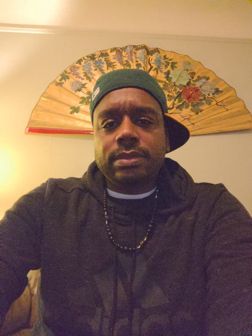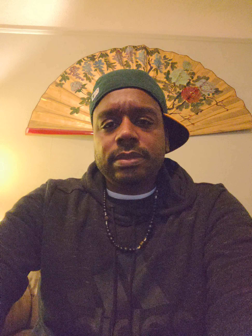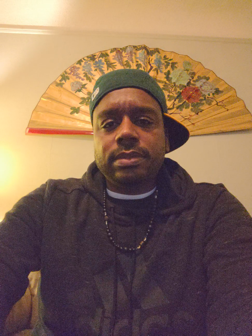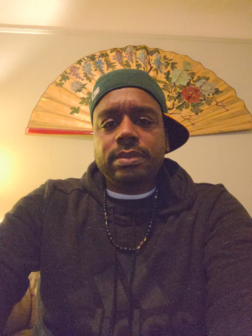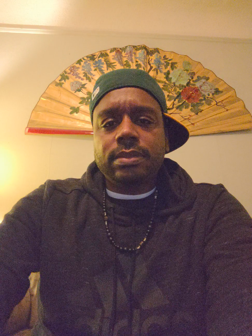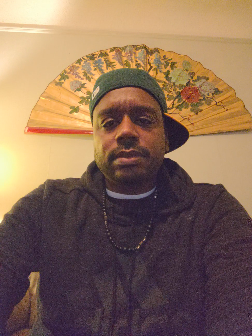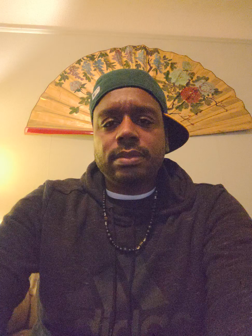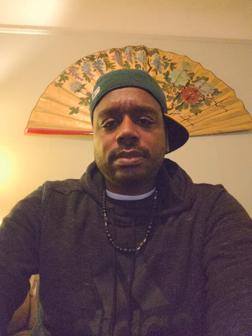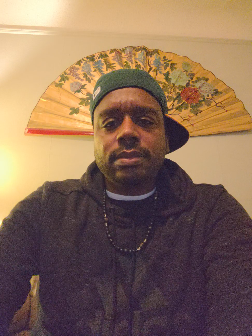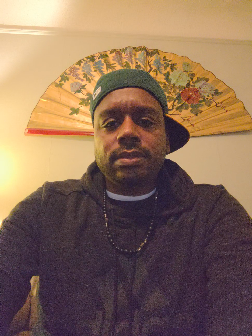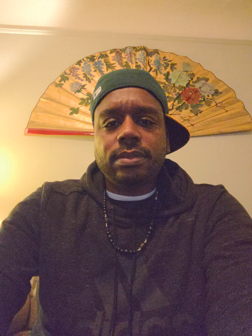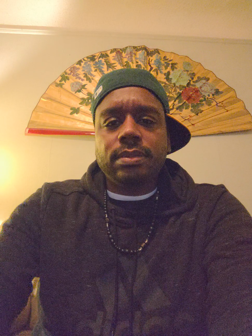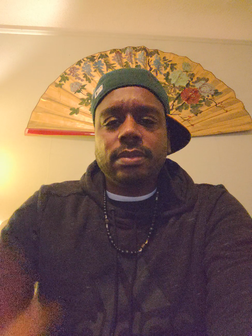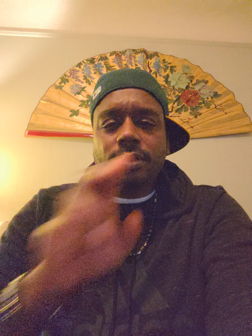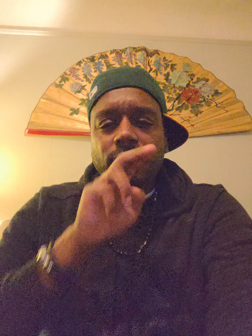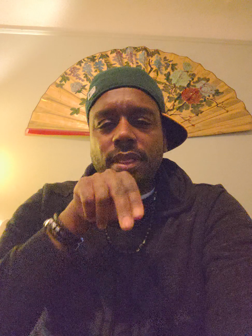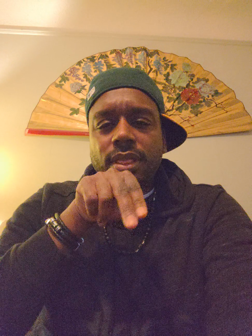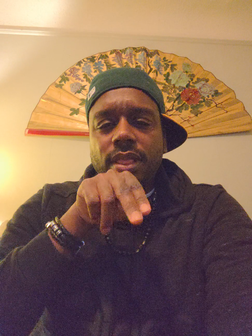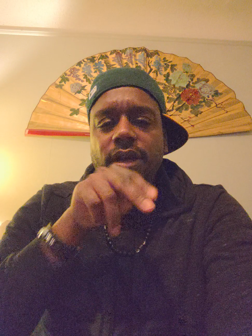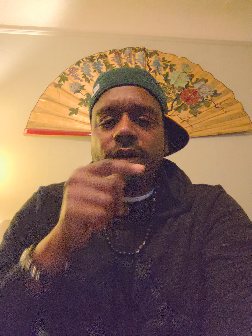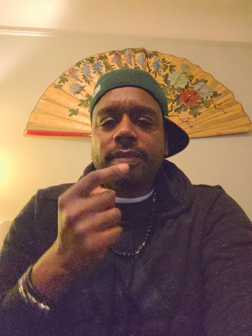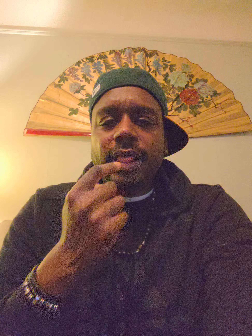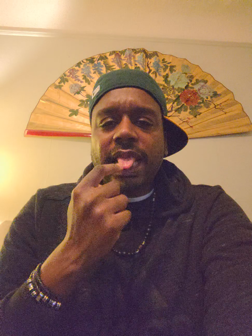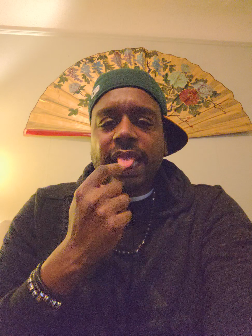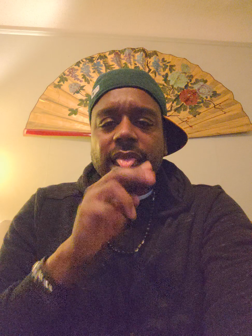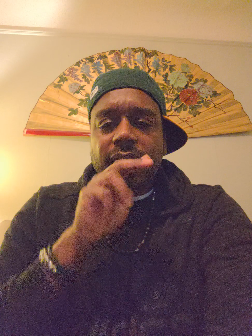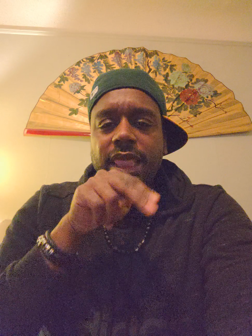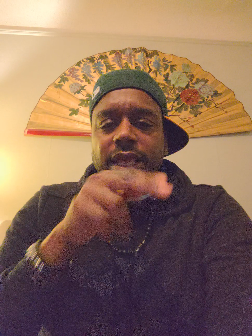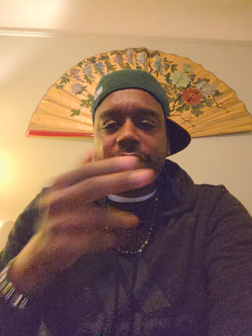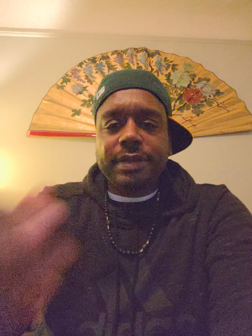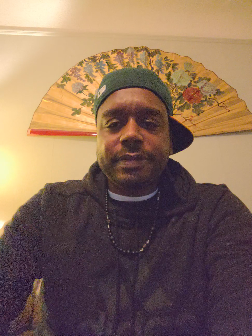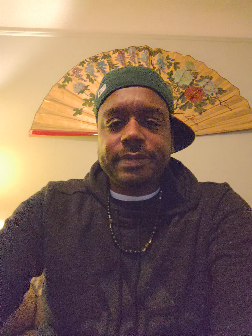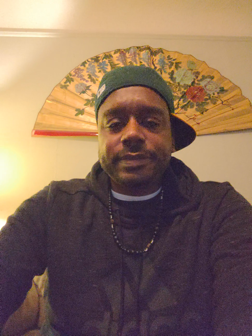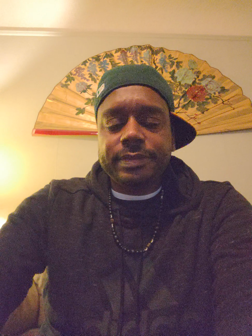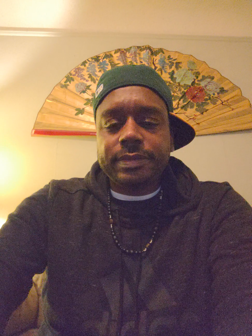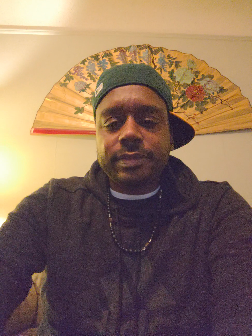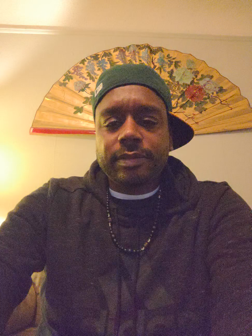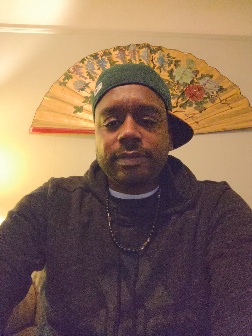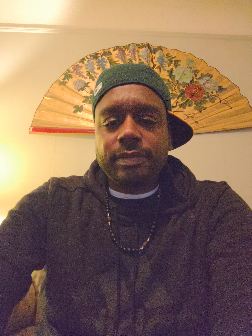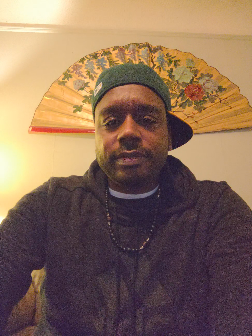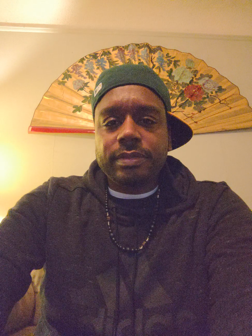tongue